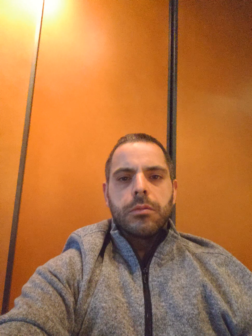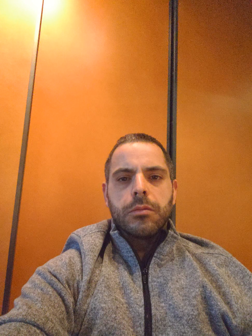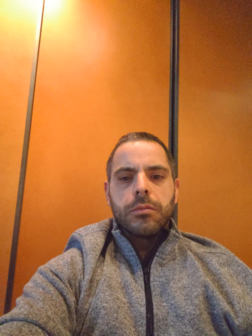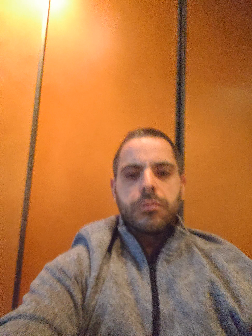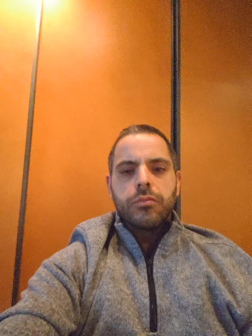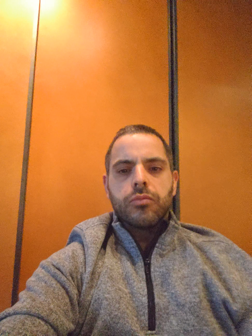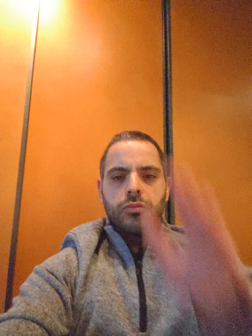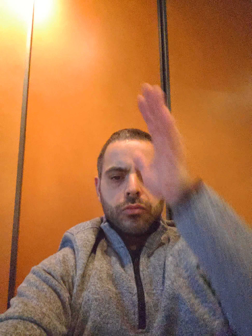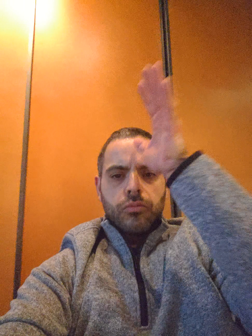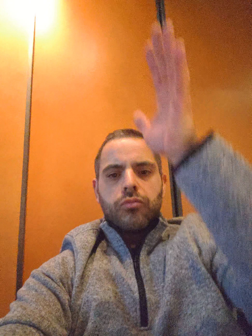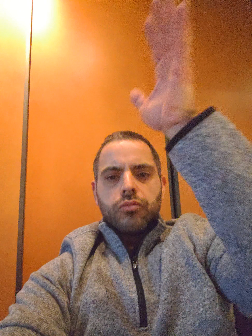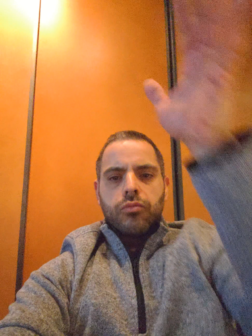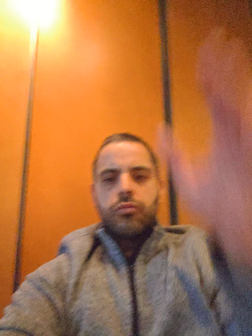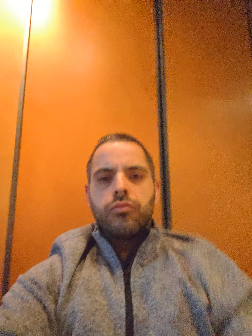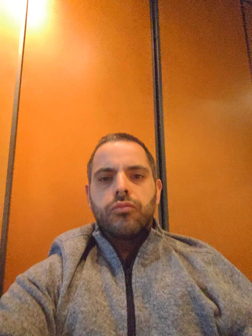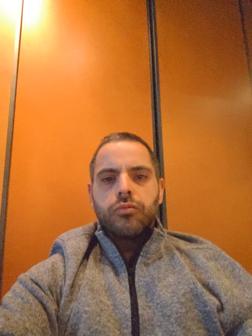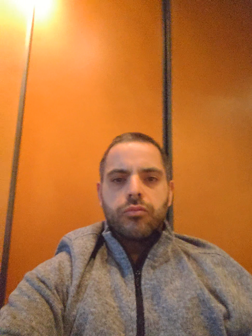grandpa